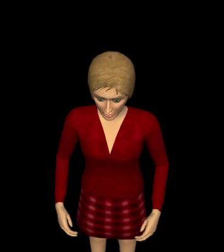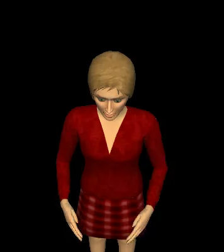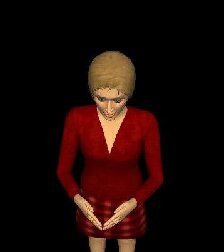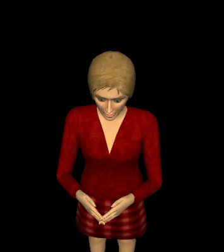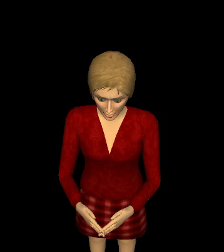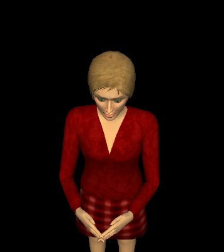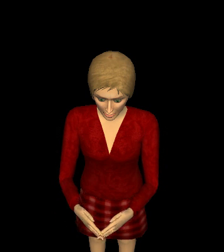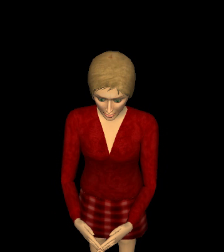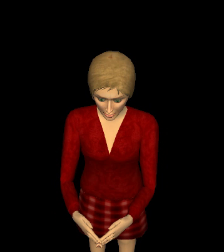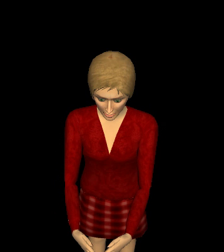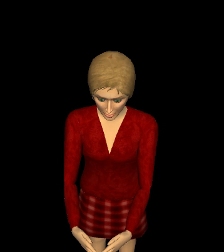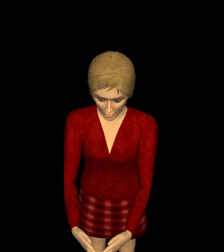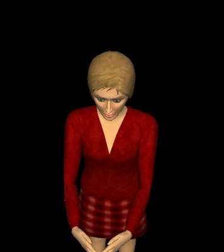قارب